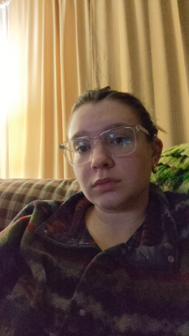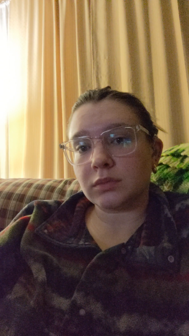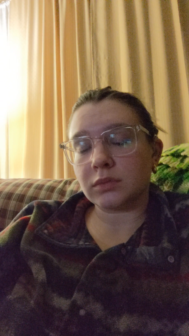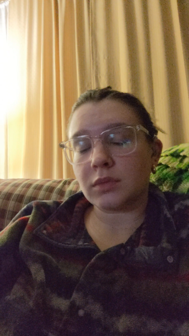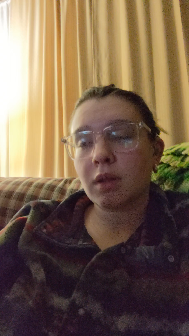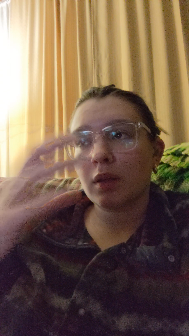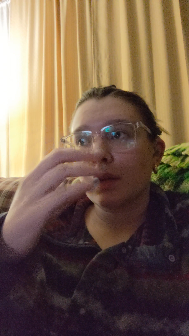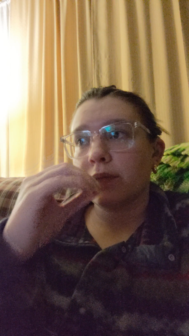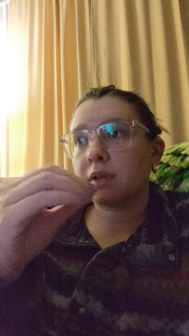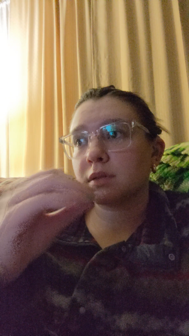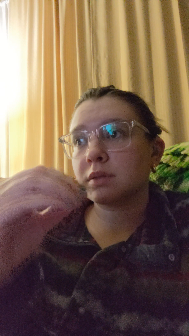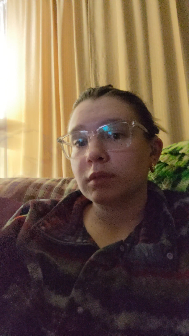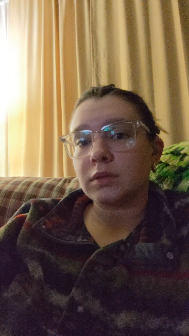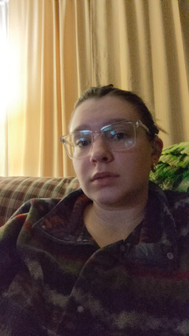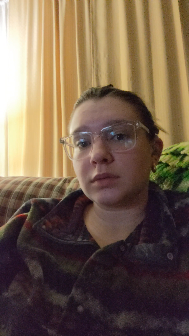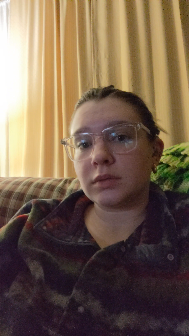fix